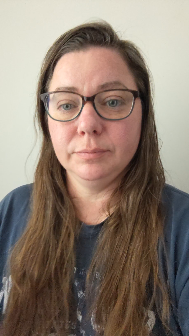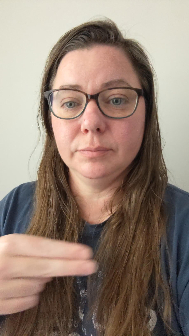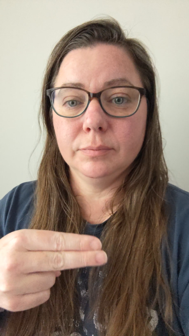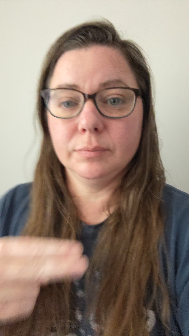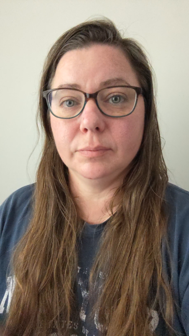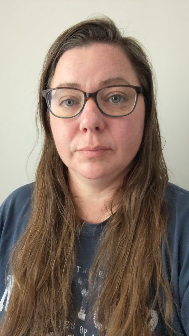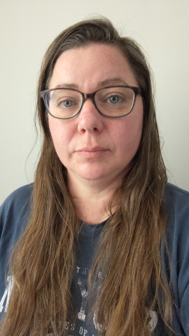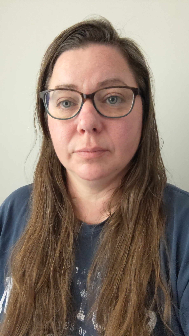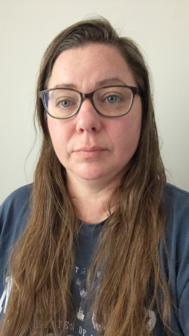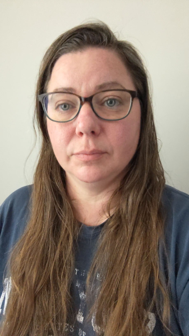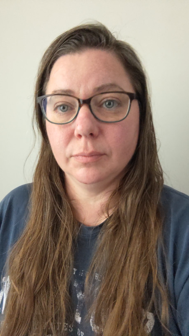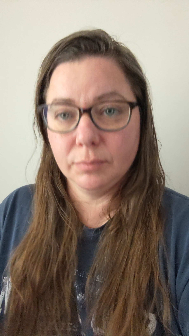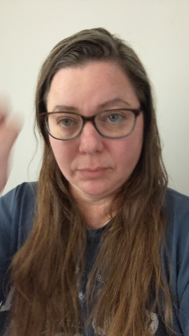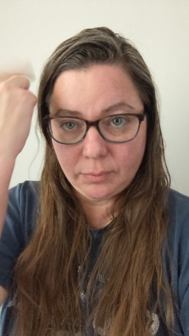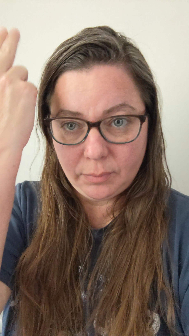rabbit